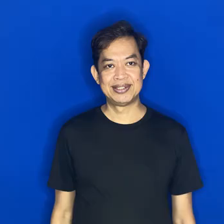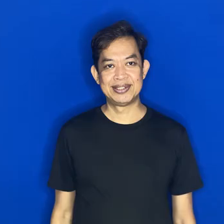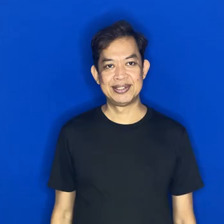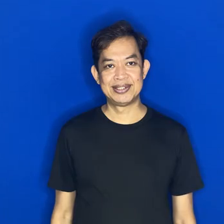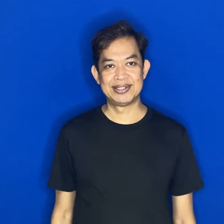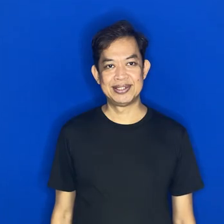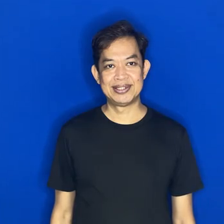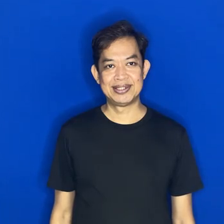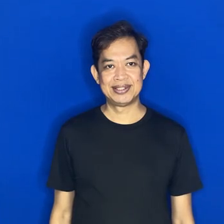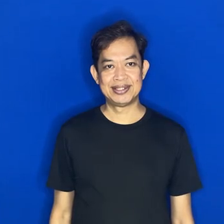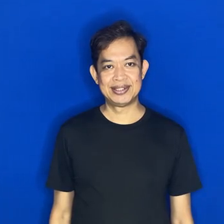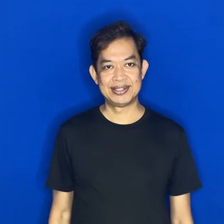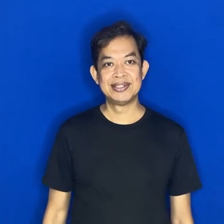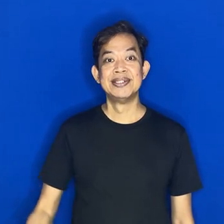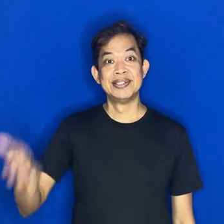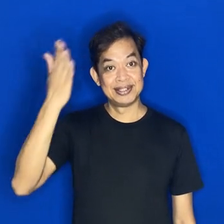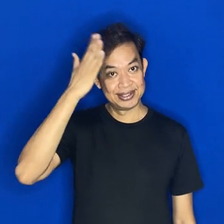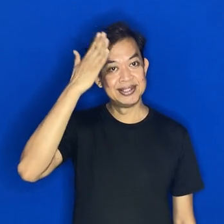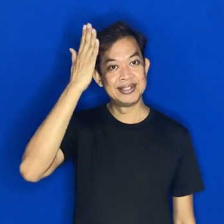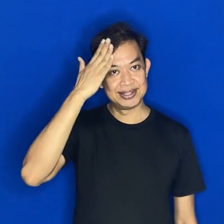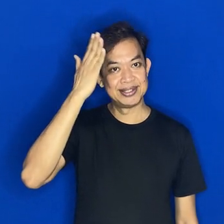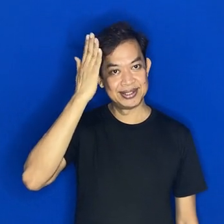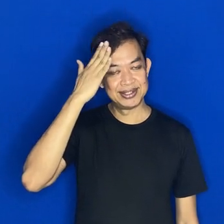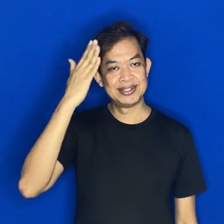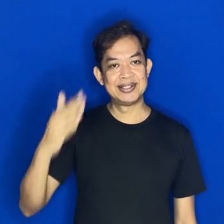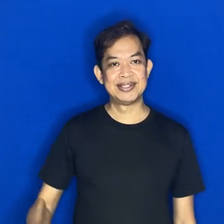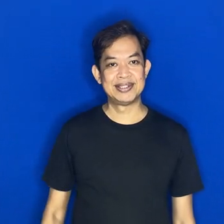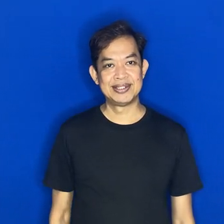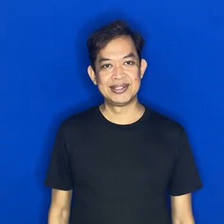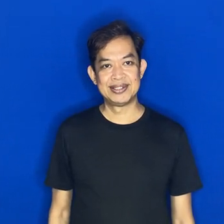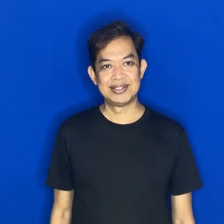know